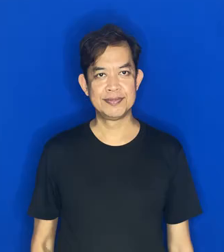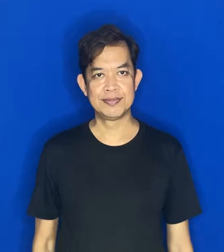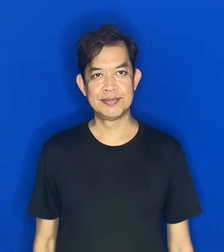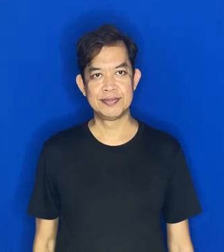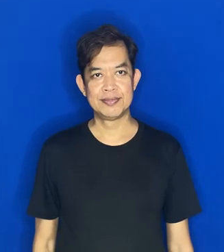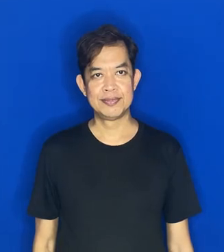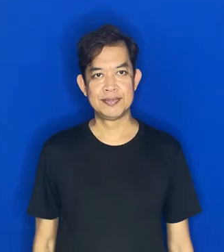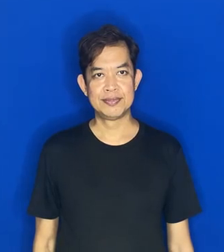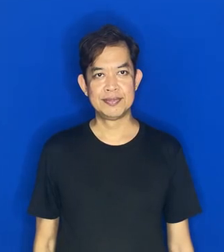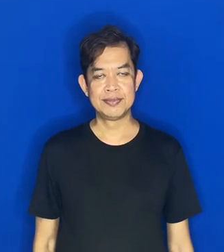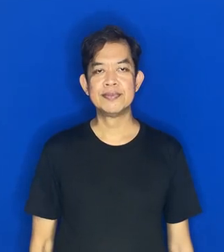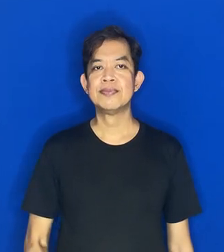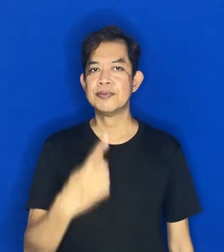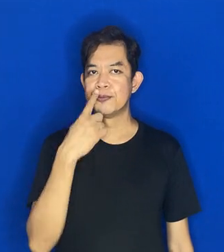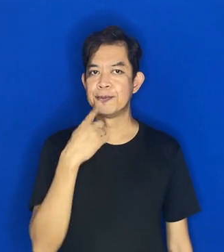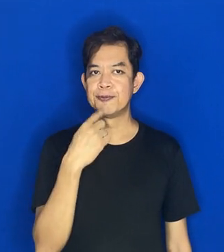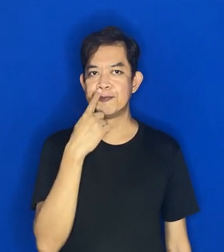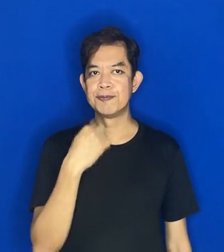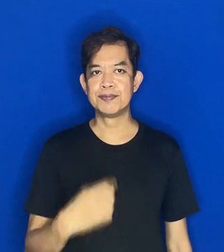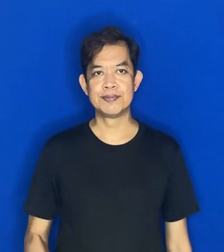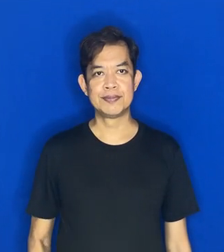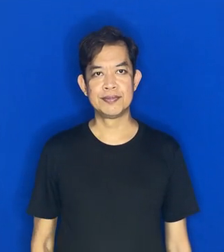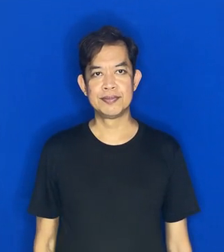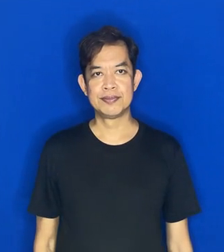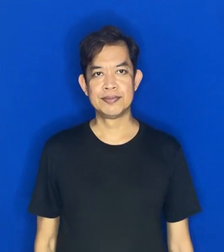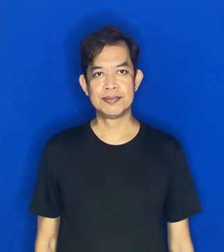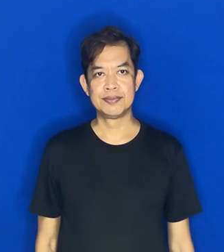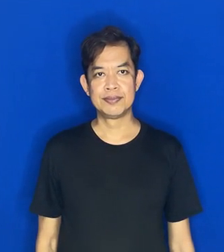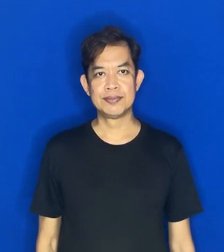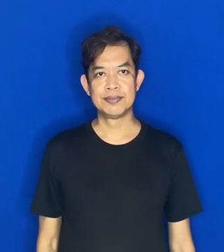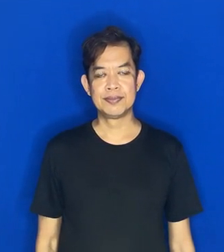red